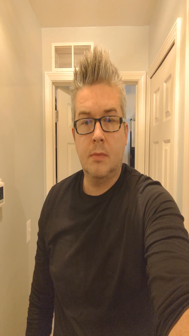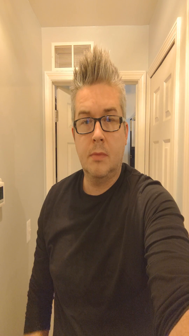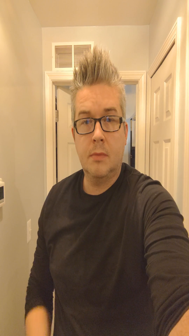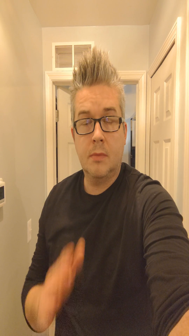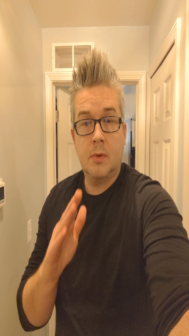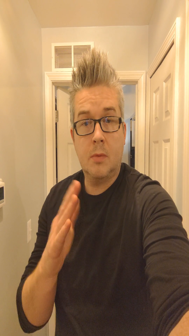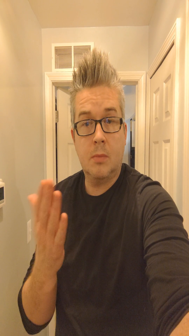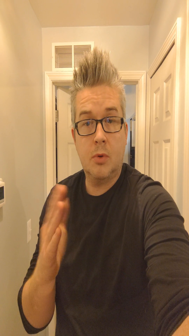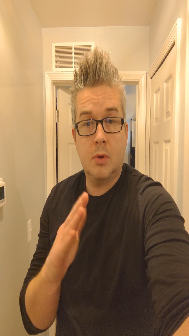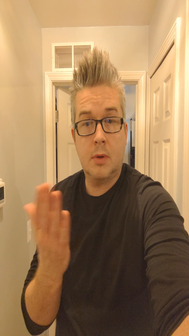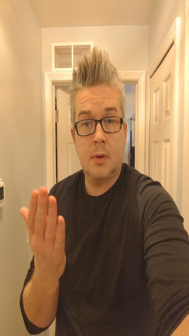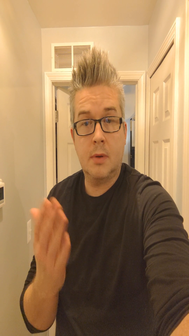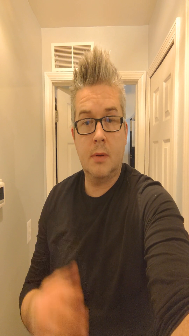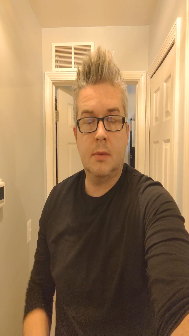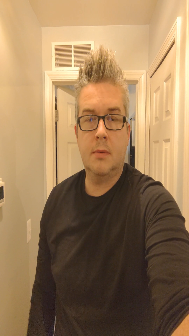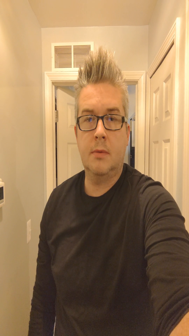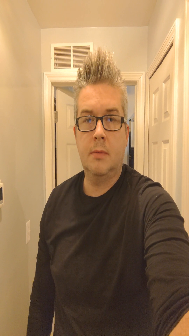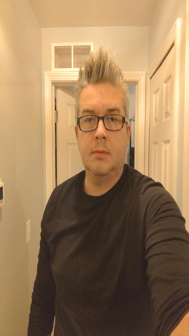book